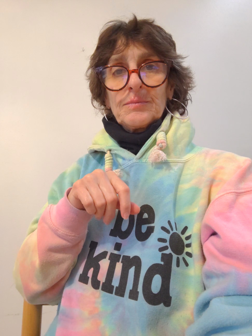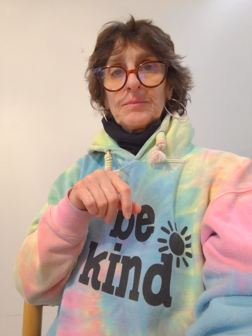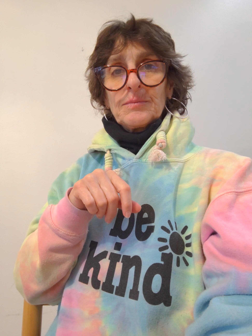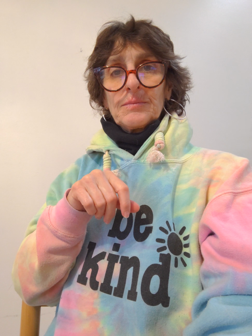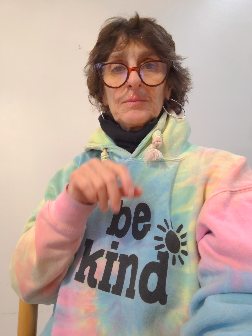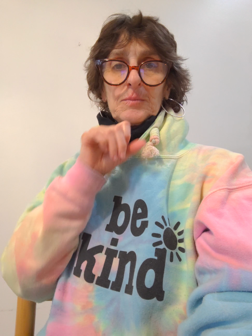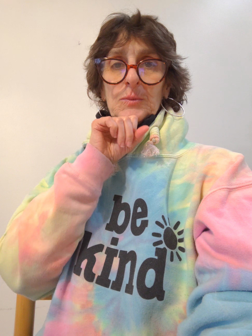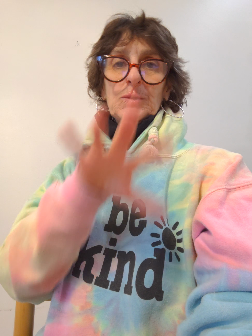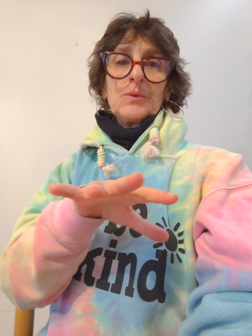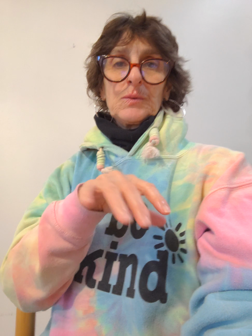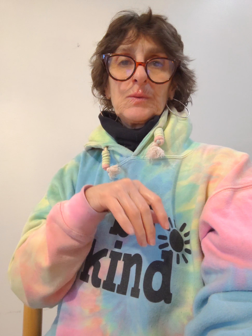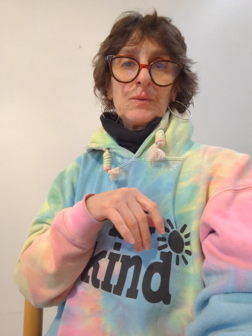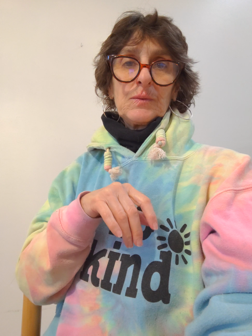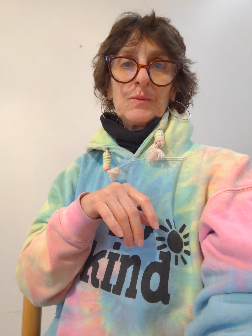blow